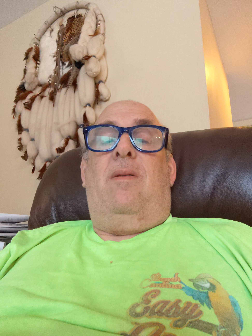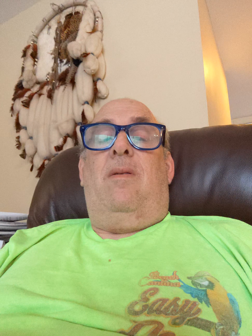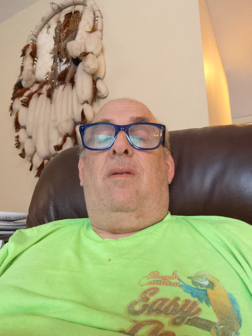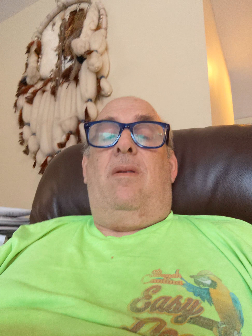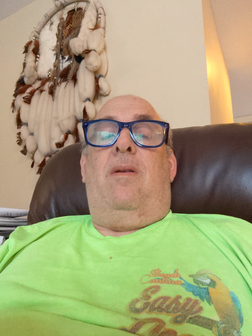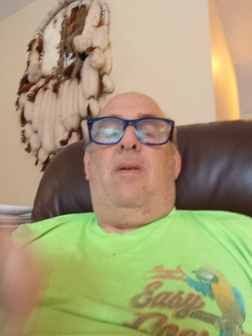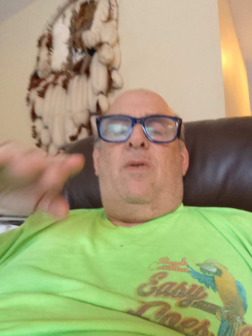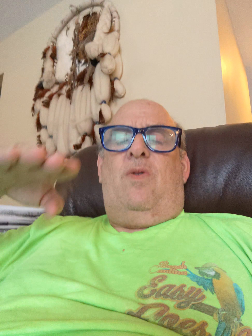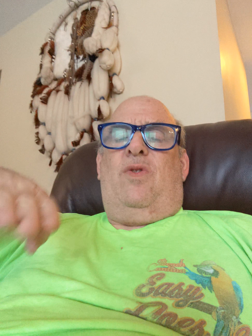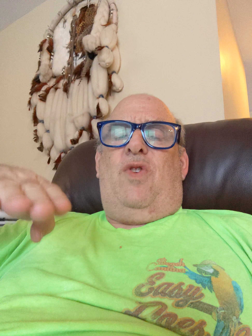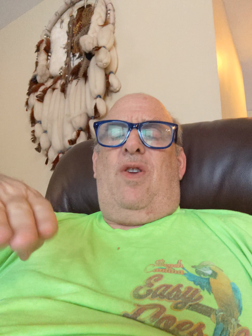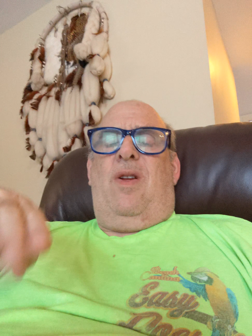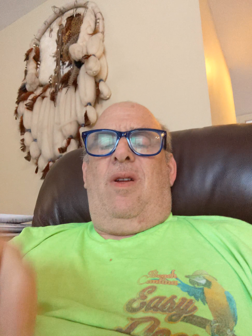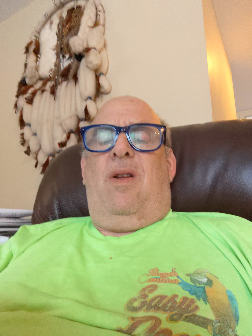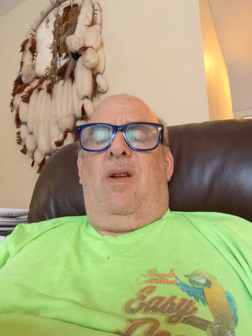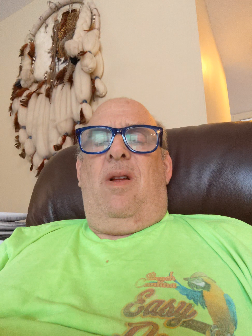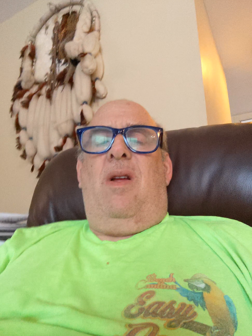child